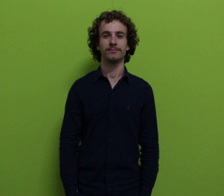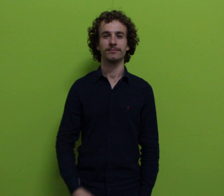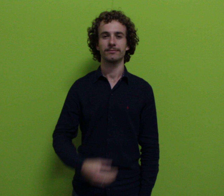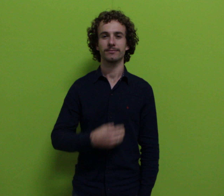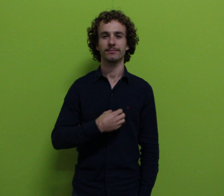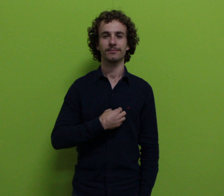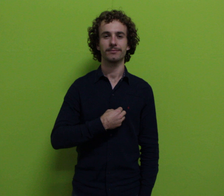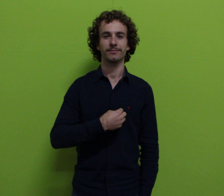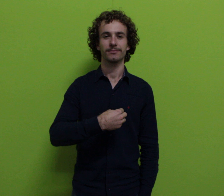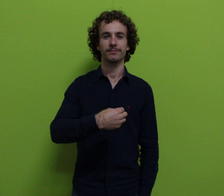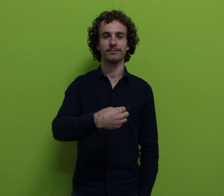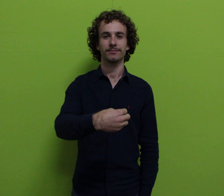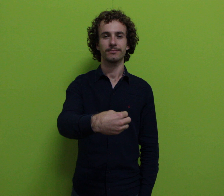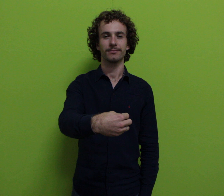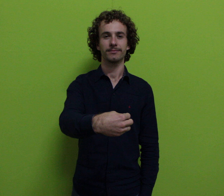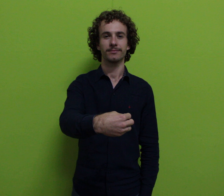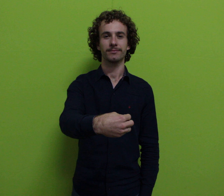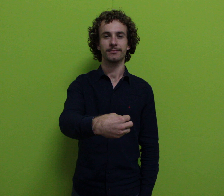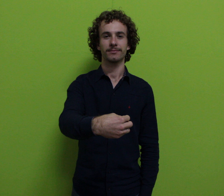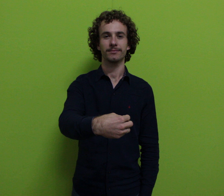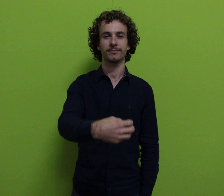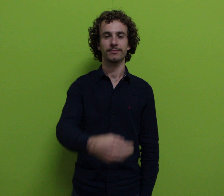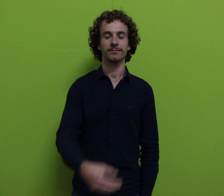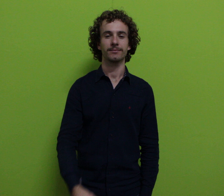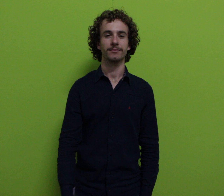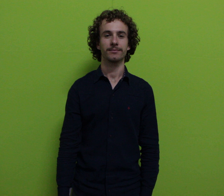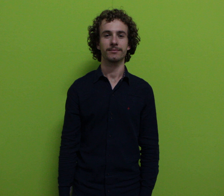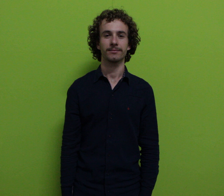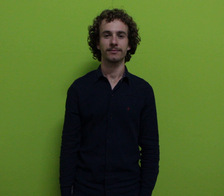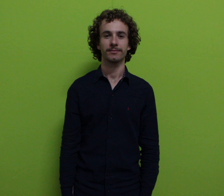filho